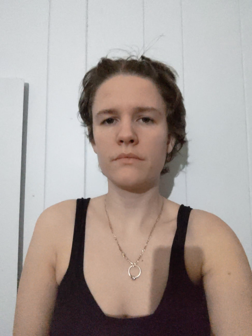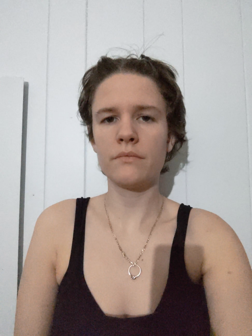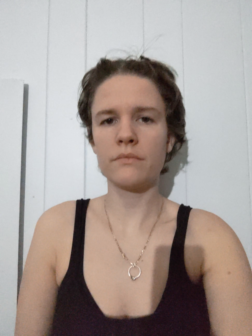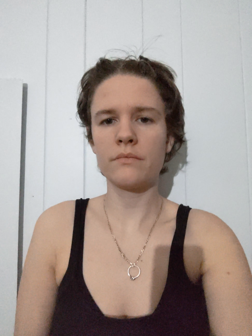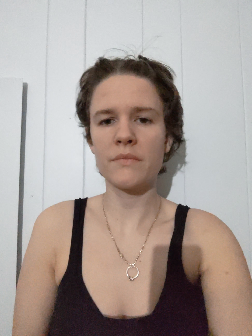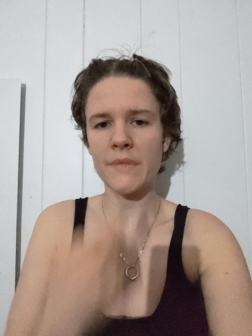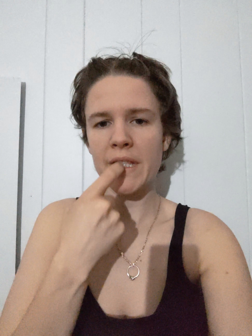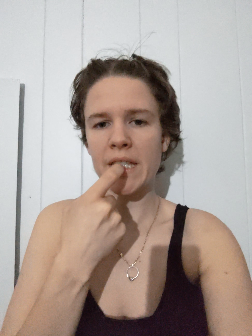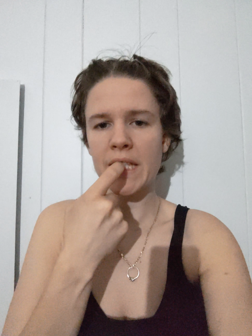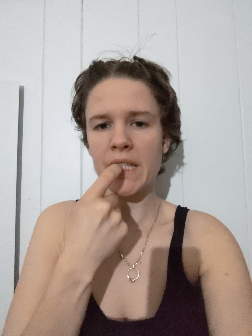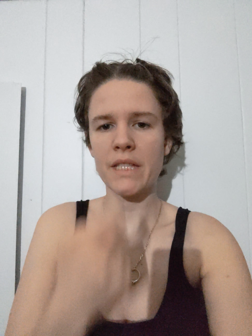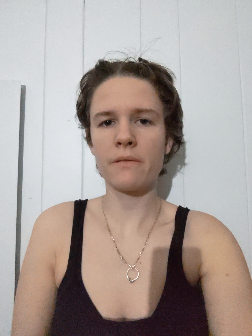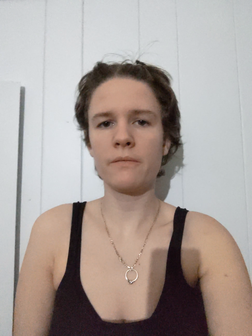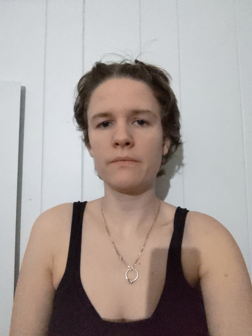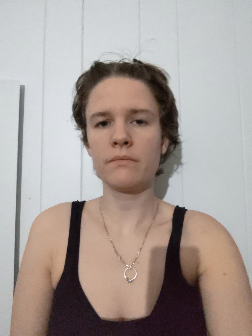tooth